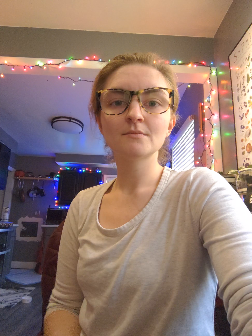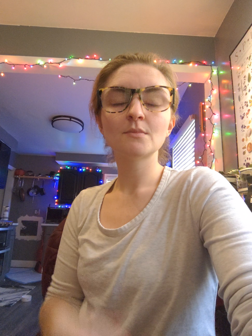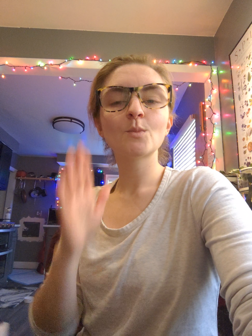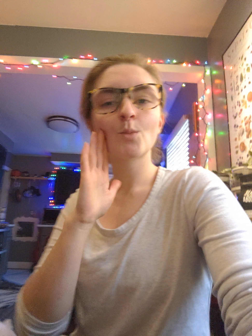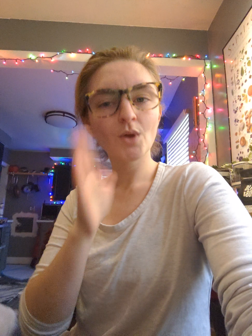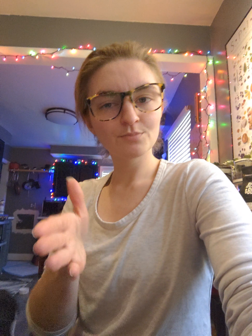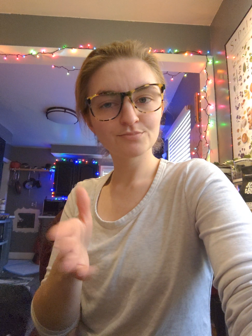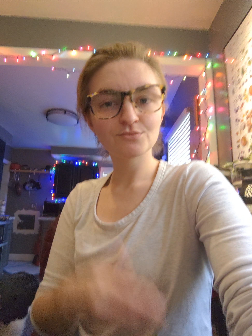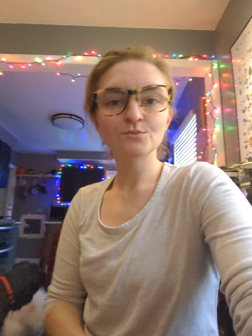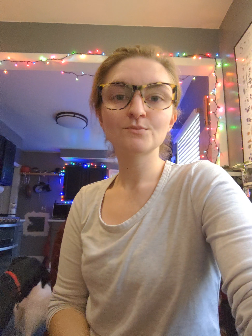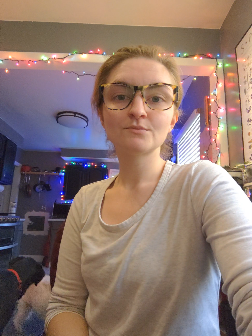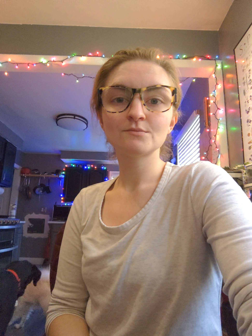will